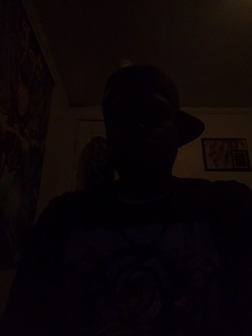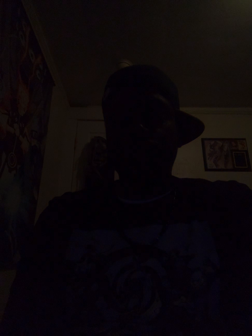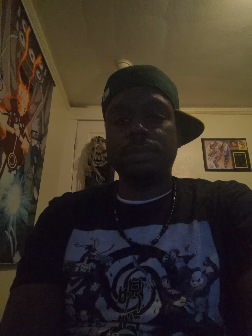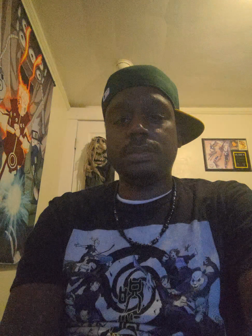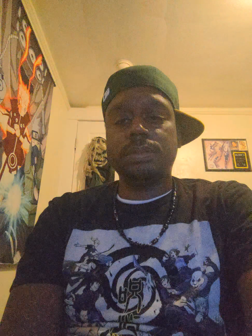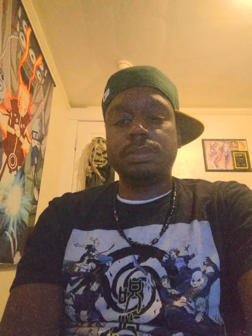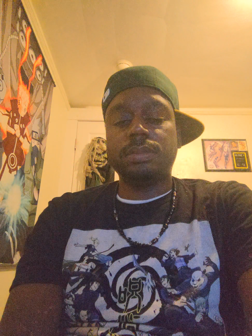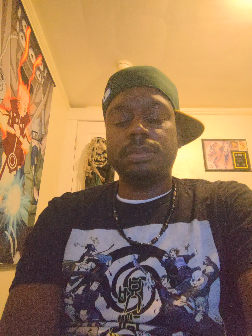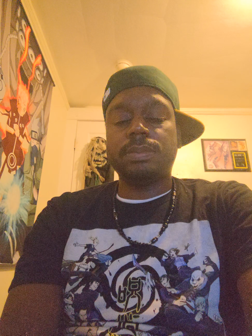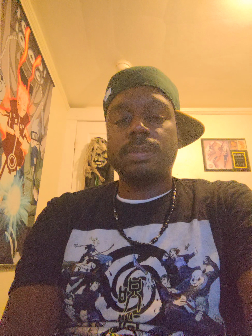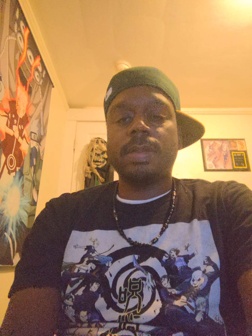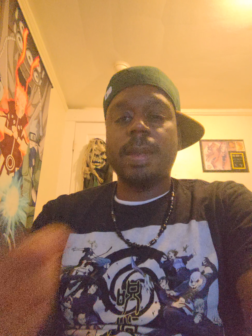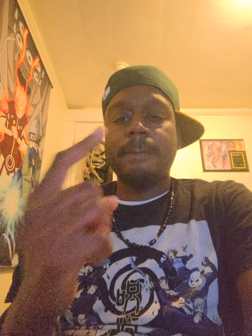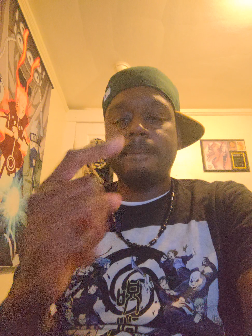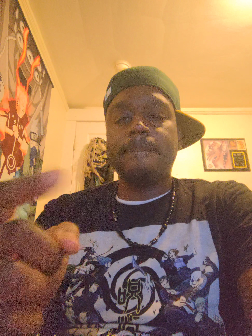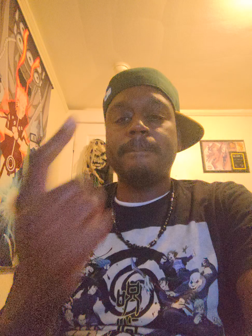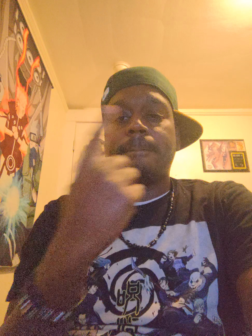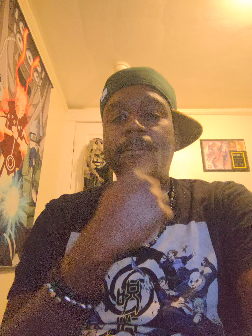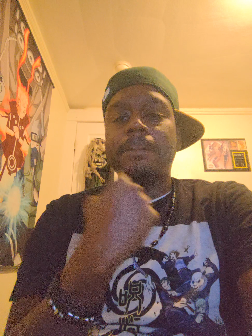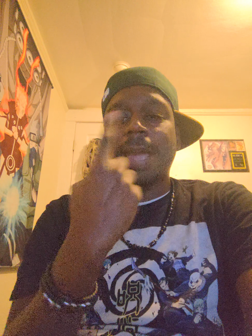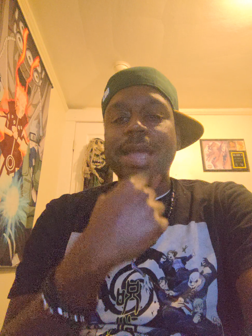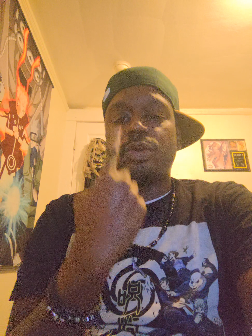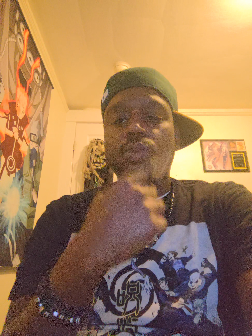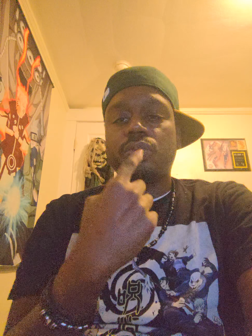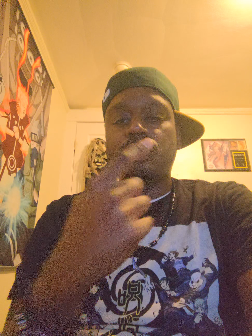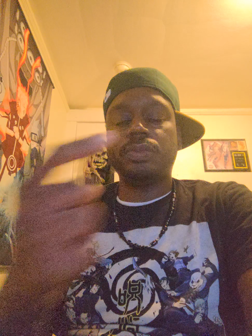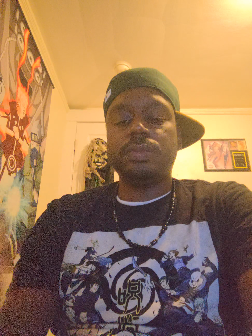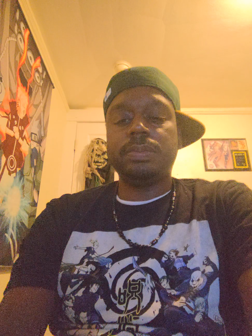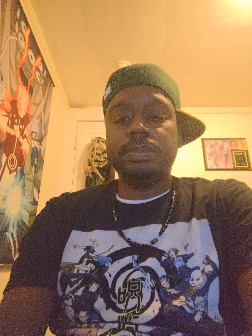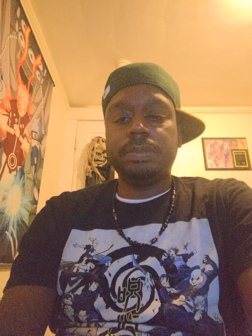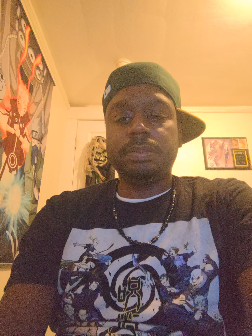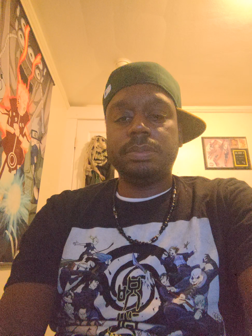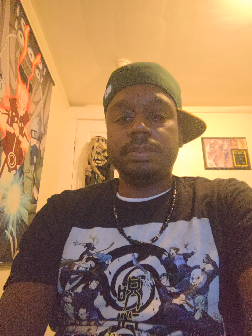mouth